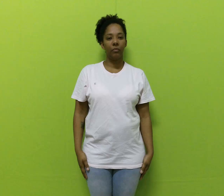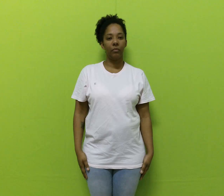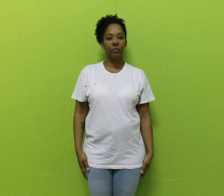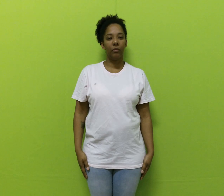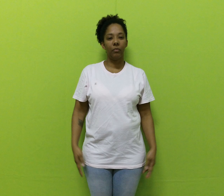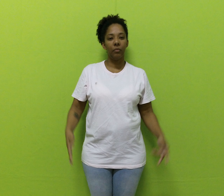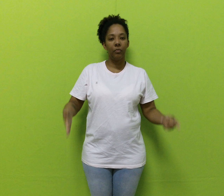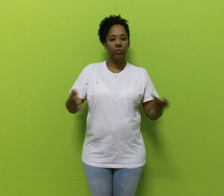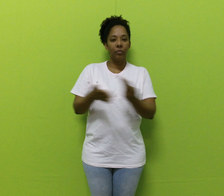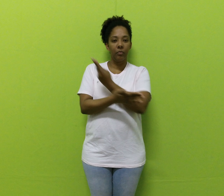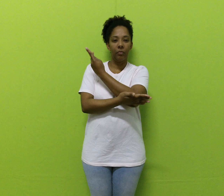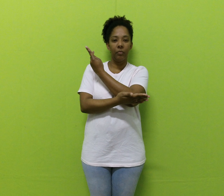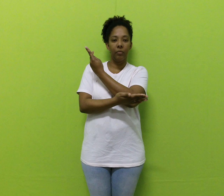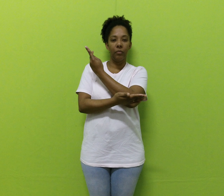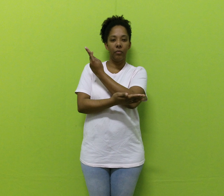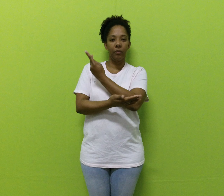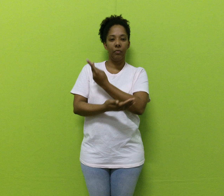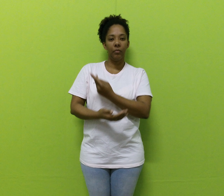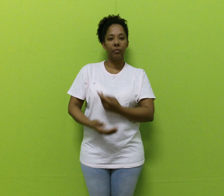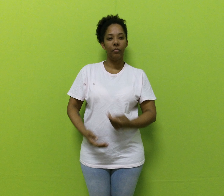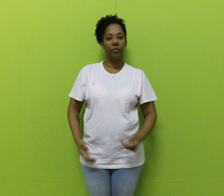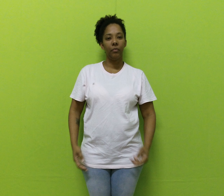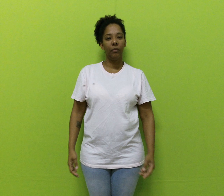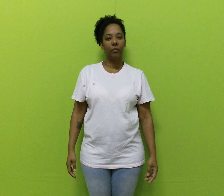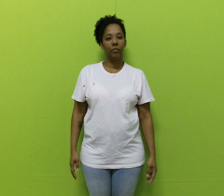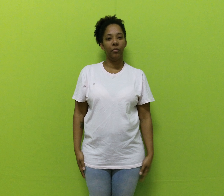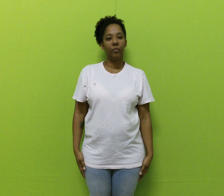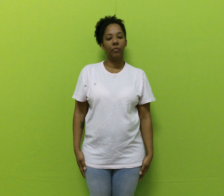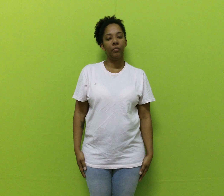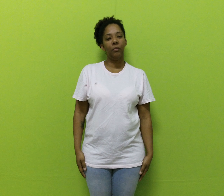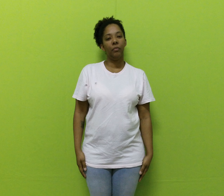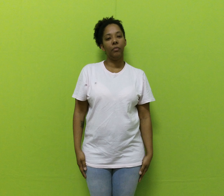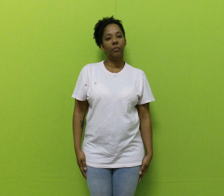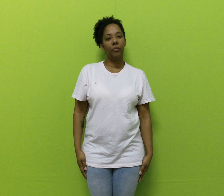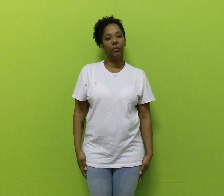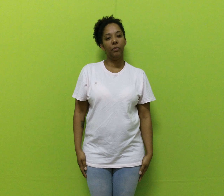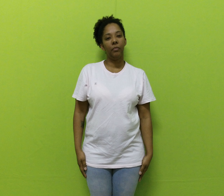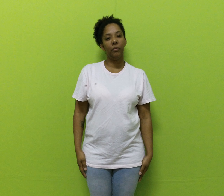acontecer